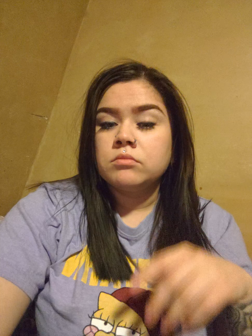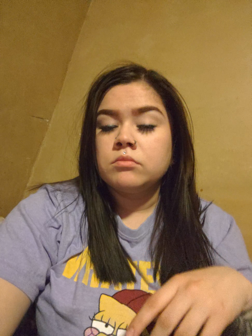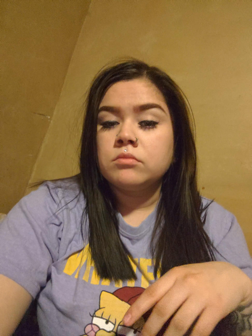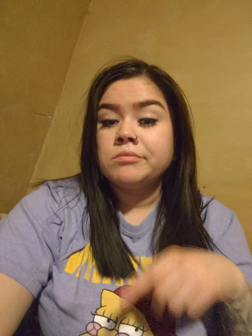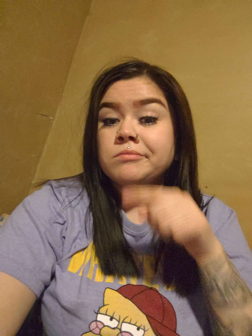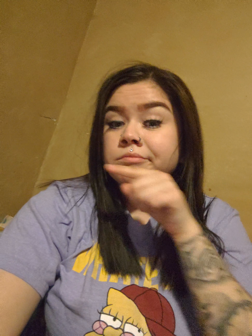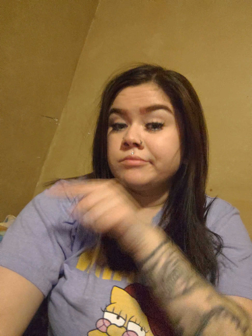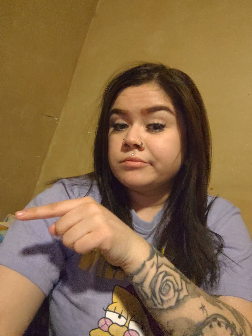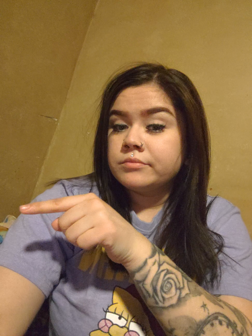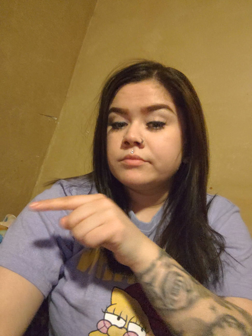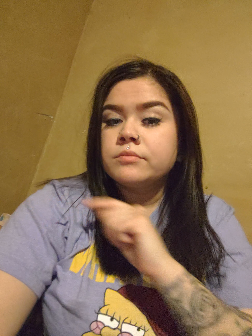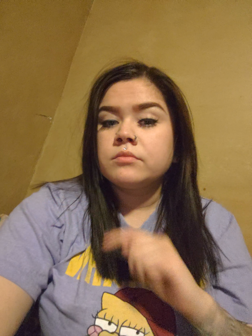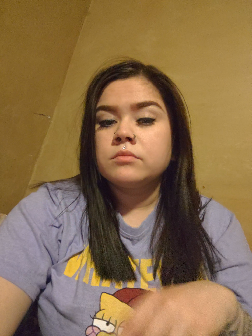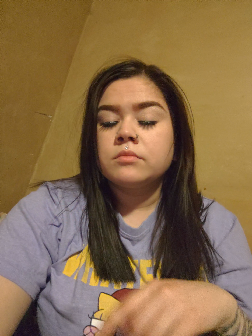he/she/it